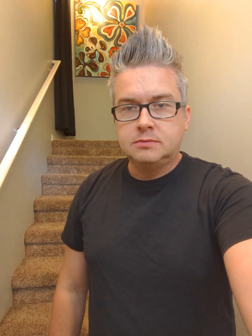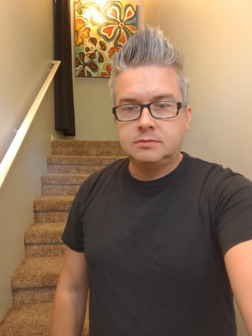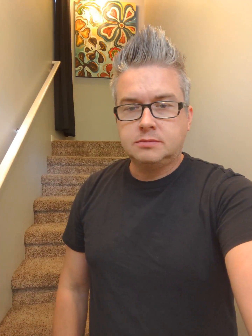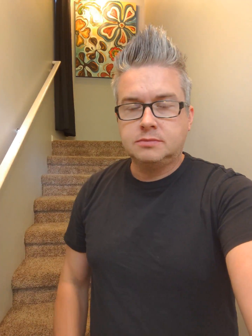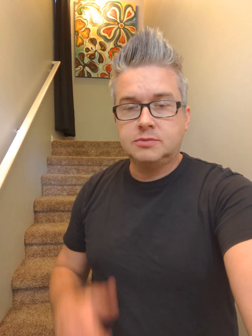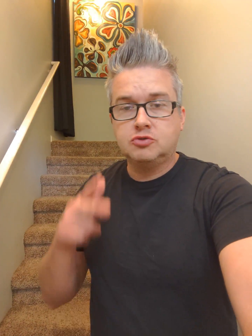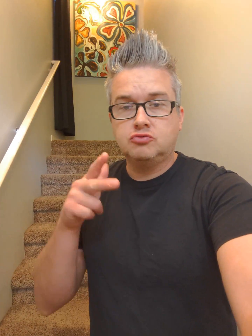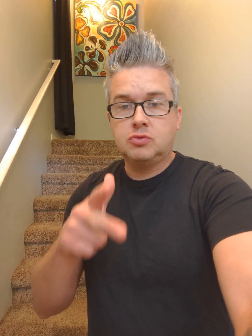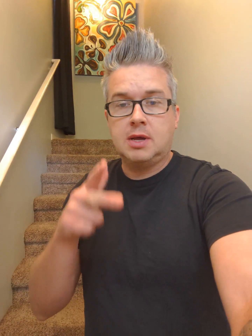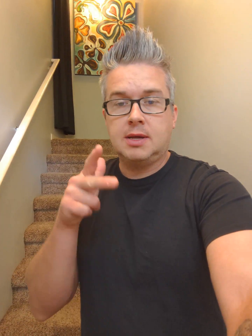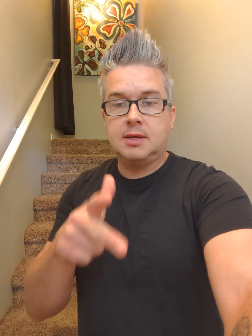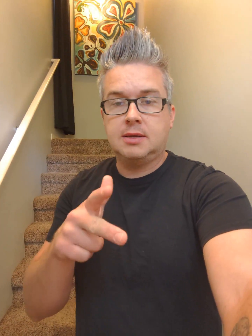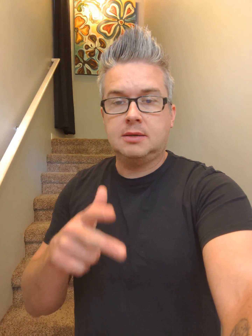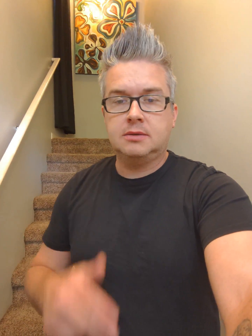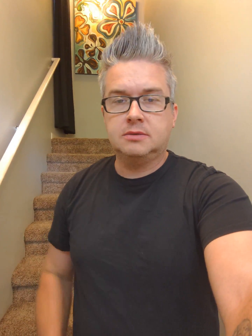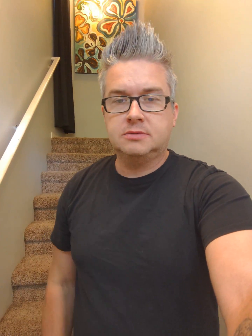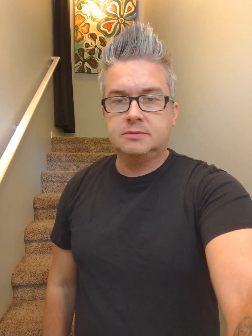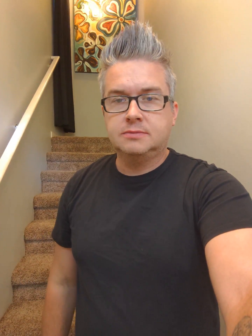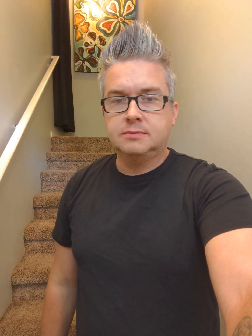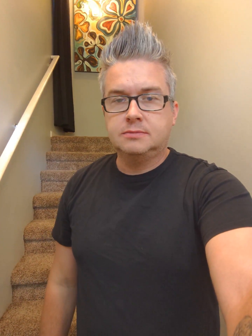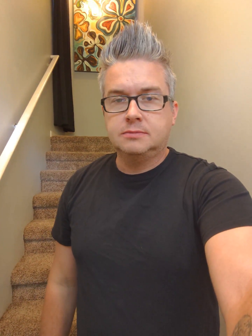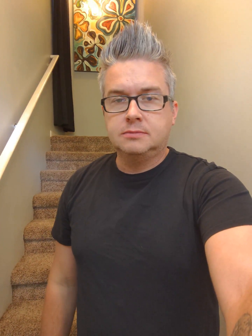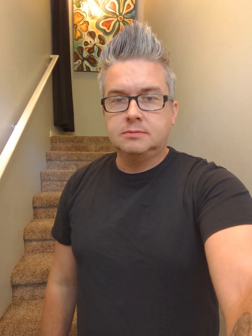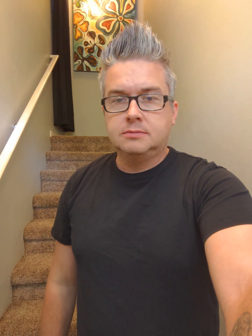garage